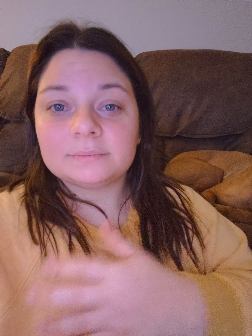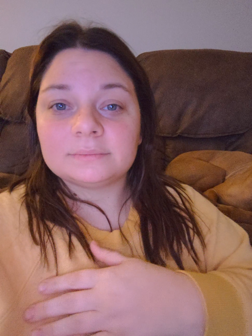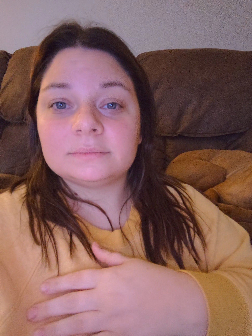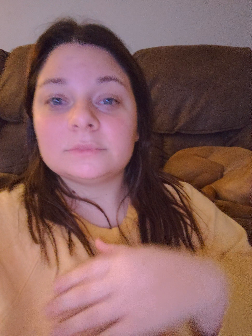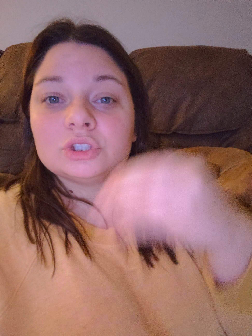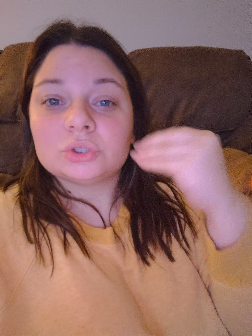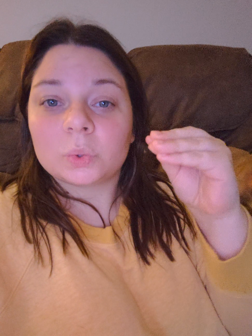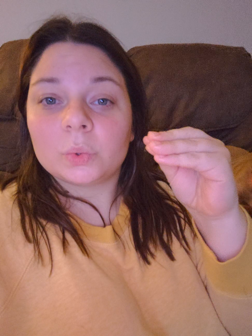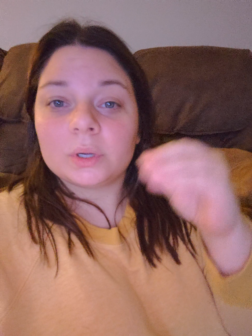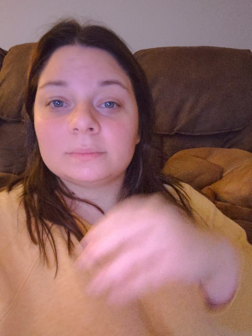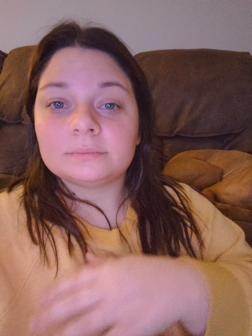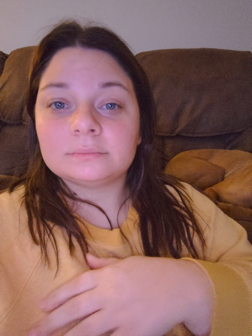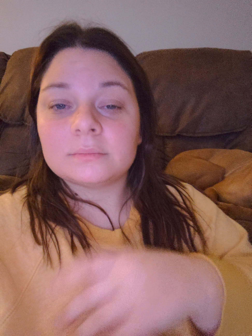store